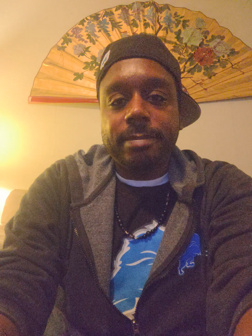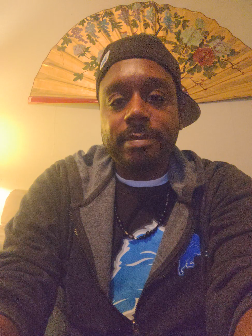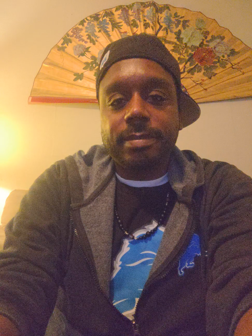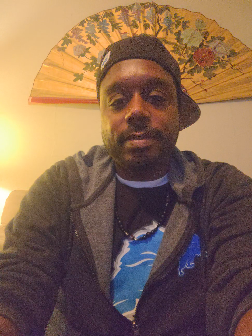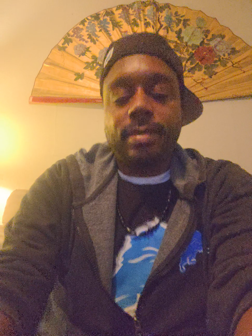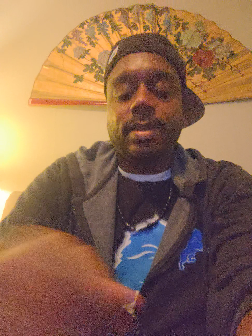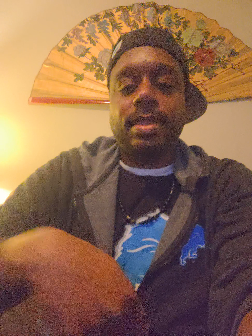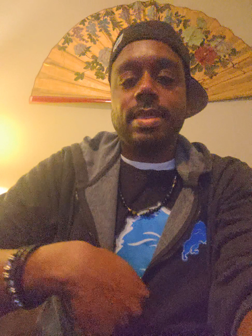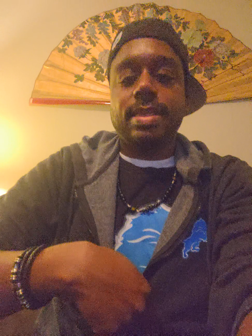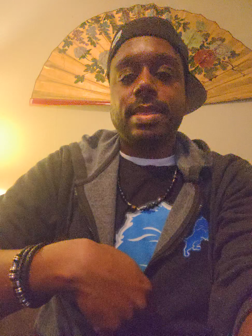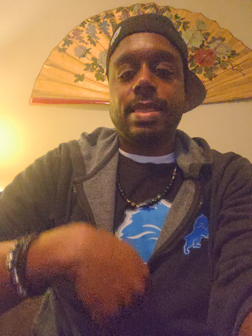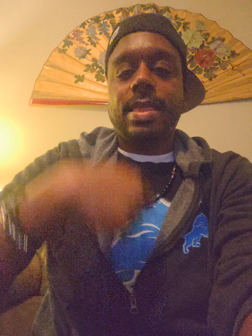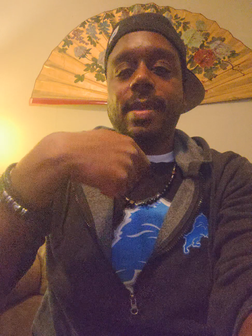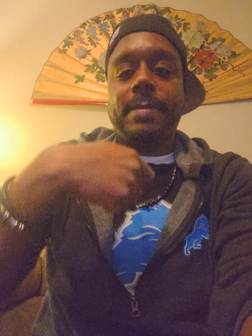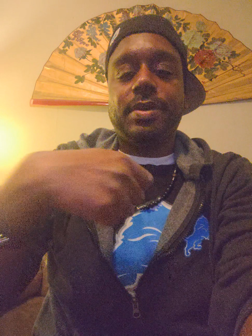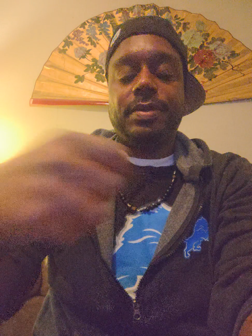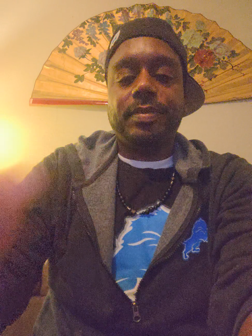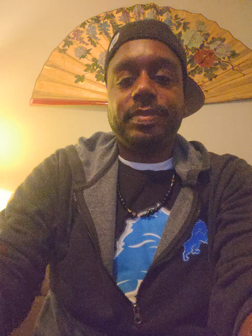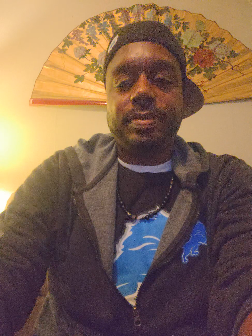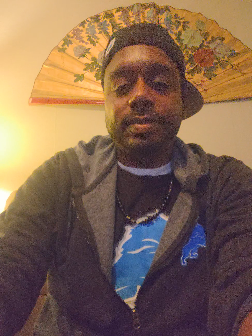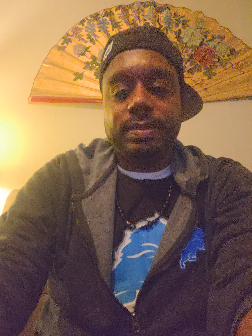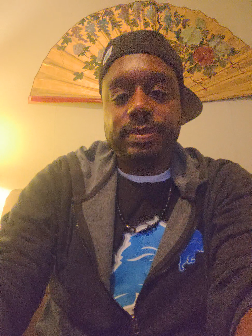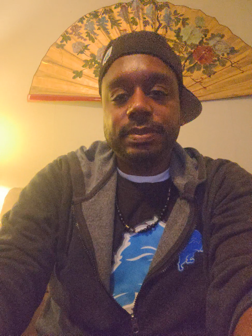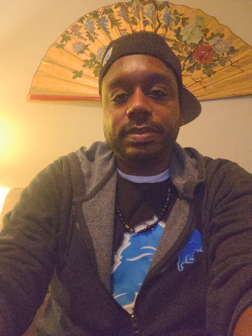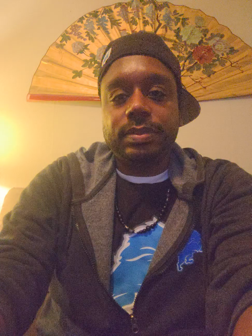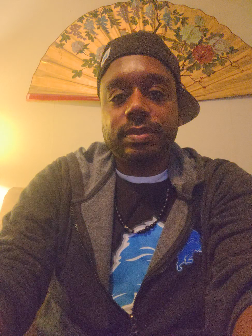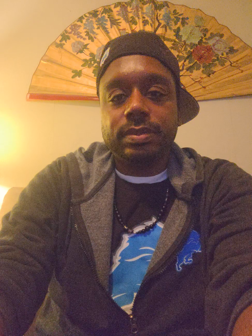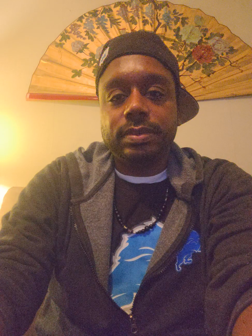zipper